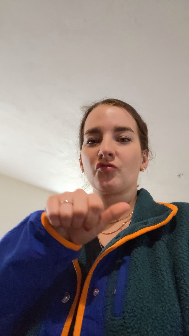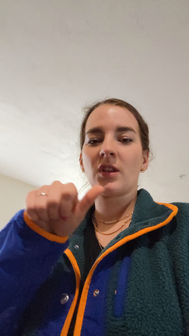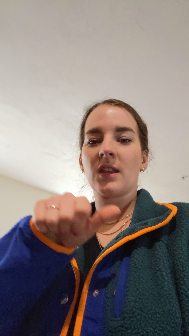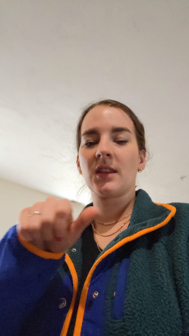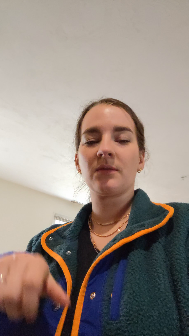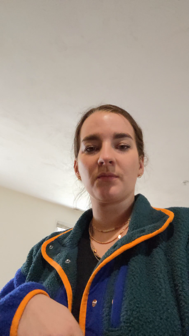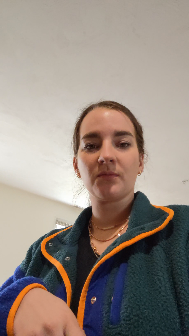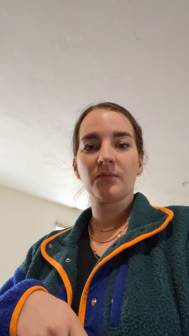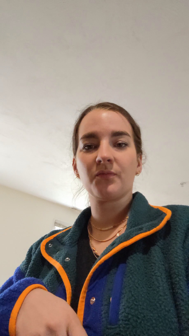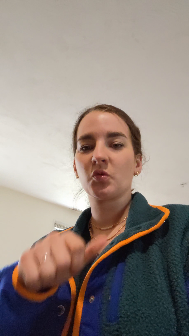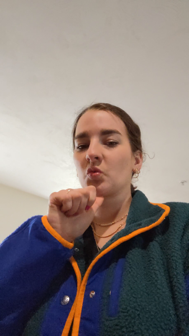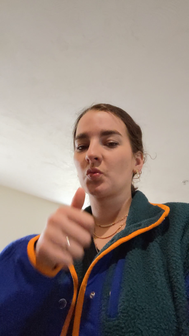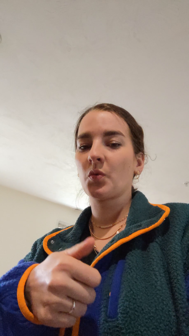don't